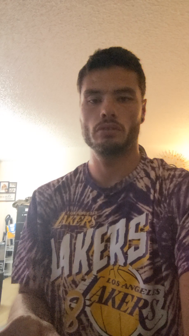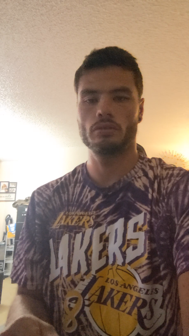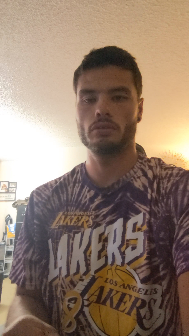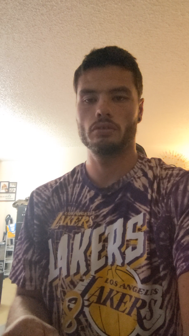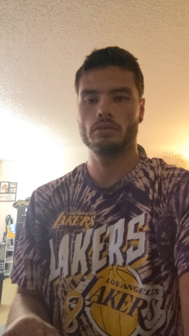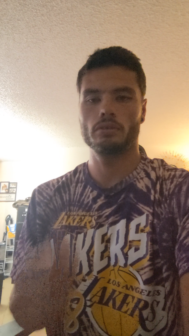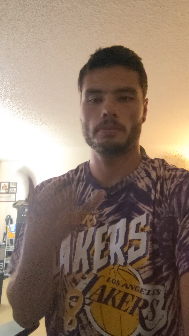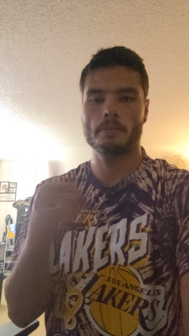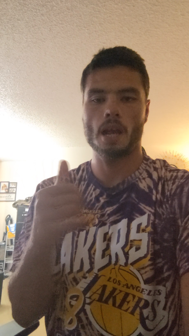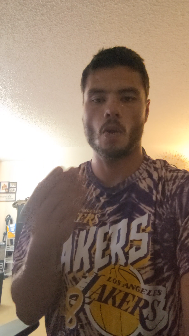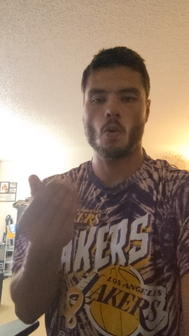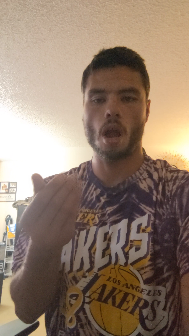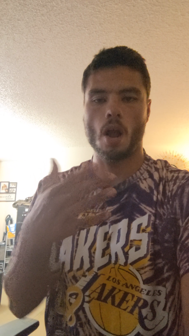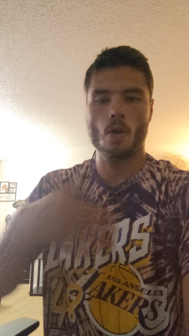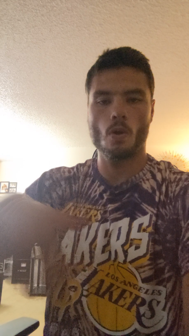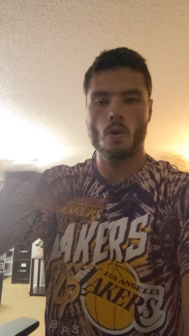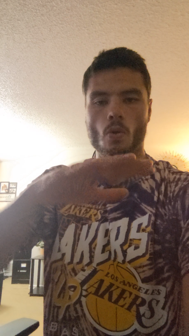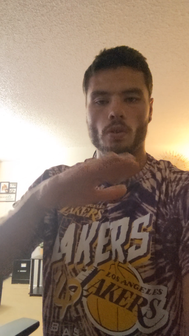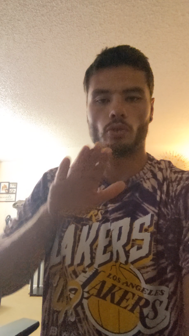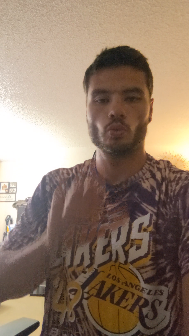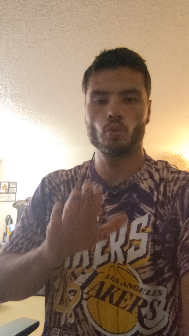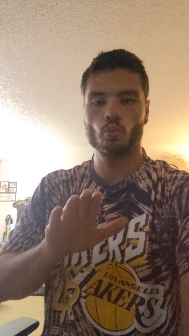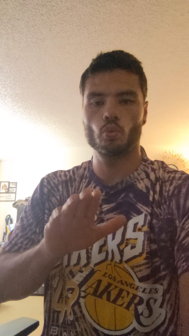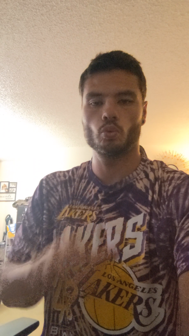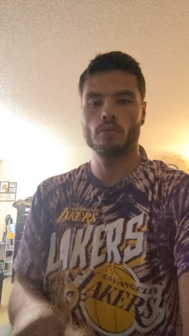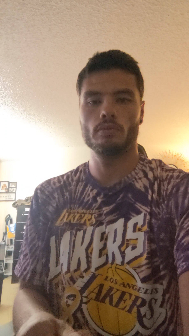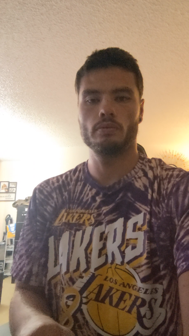playground